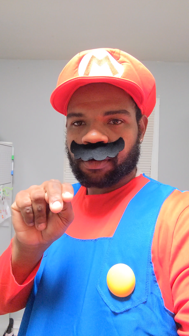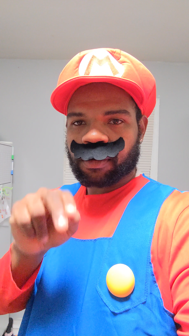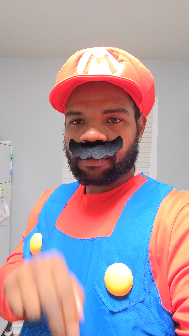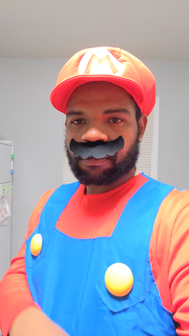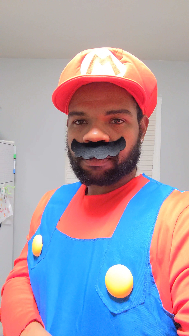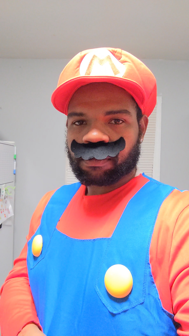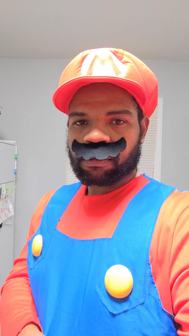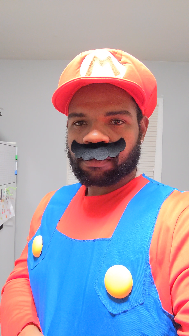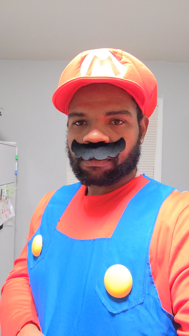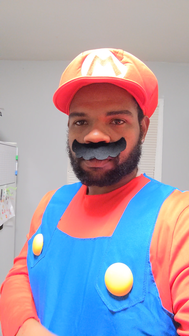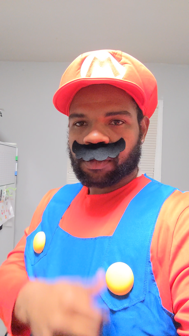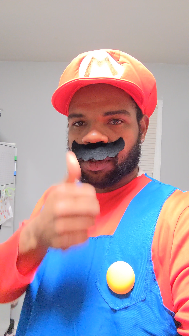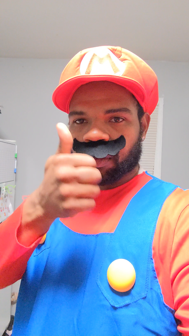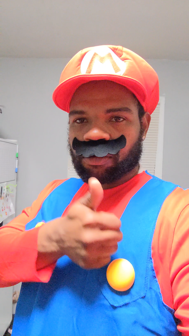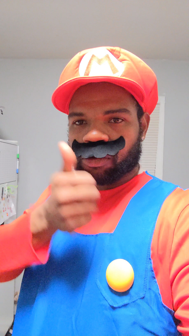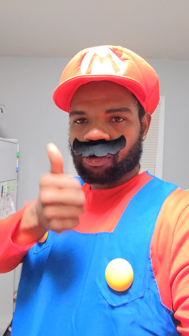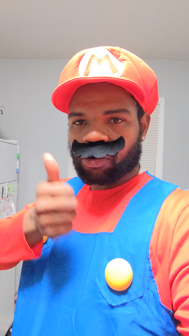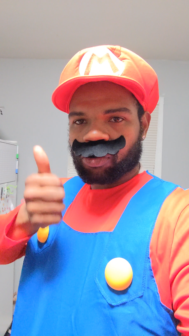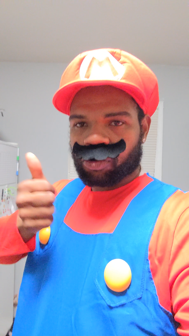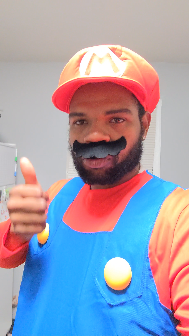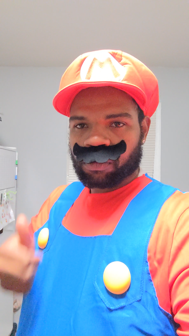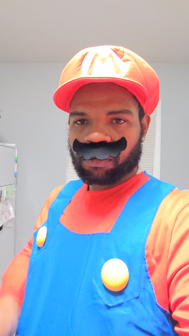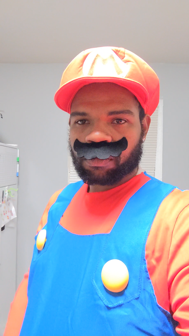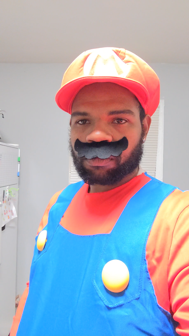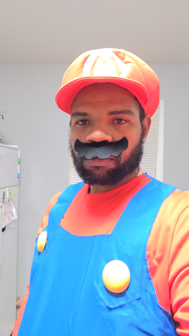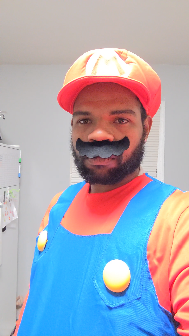each